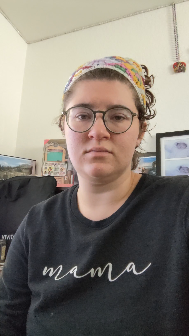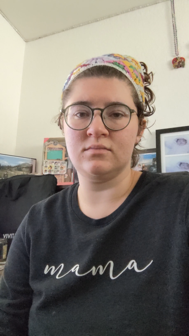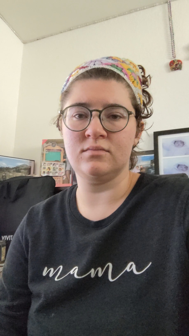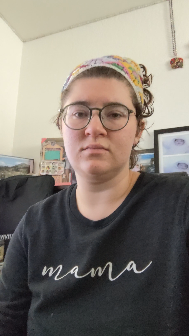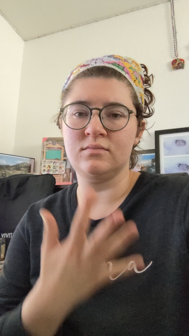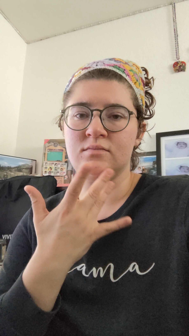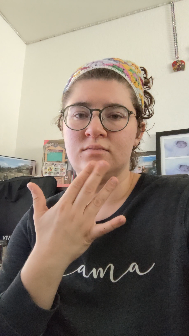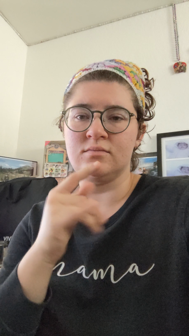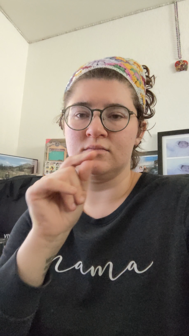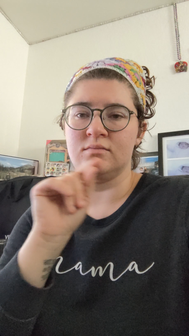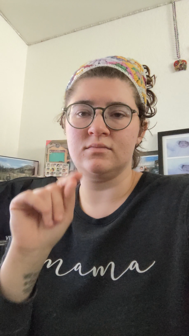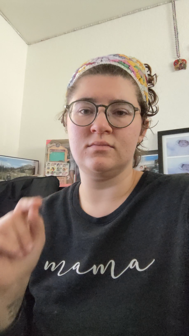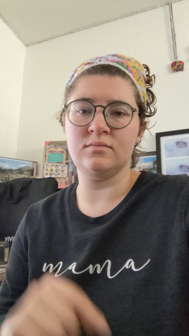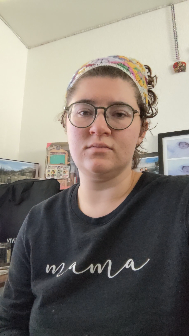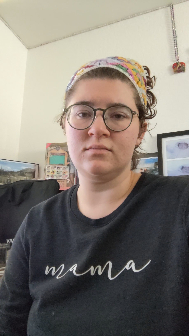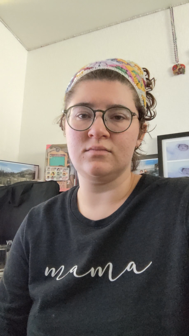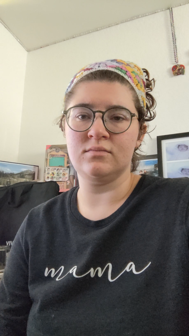crayon